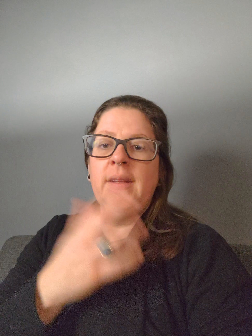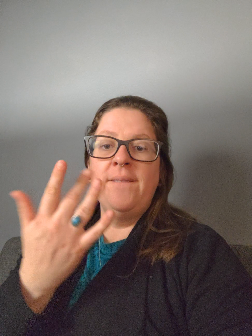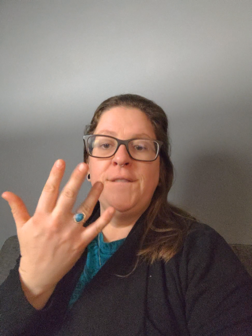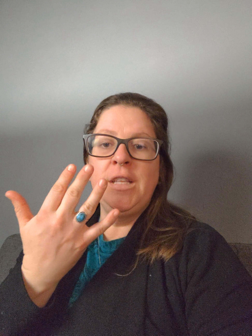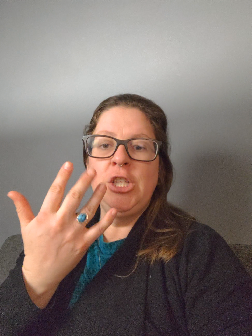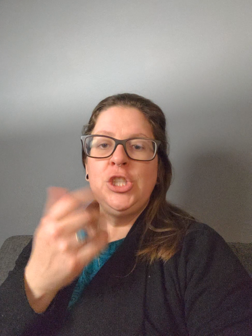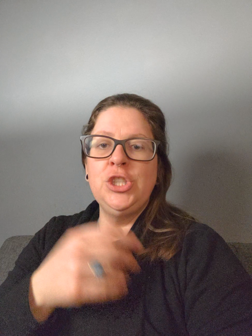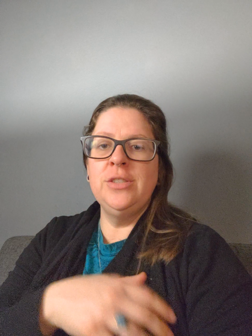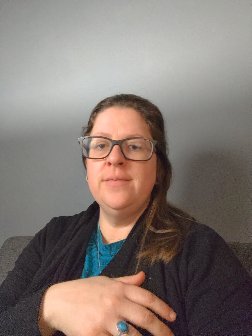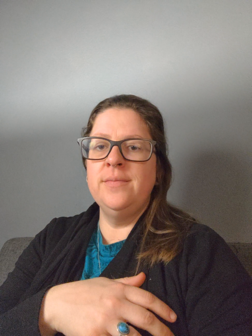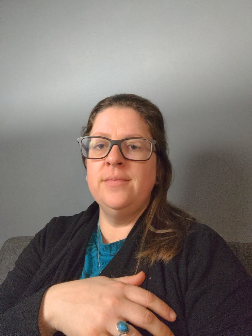finger